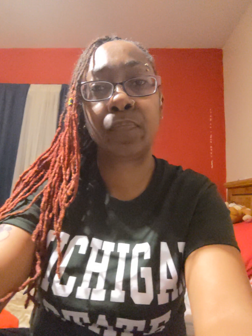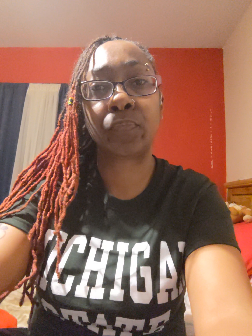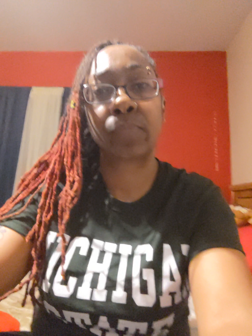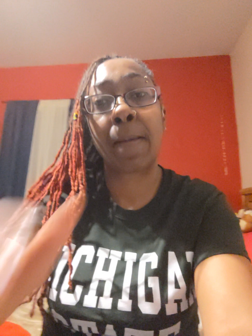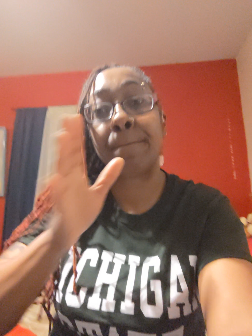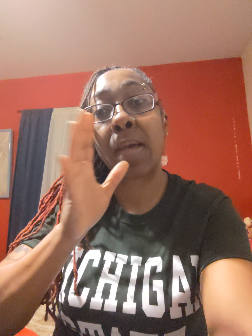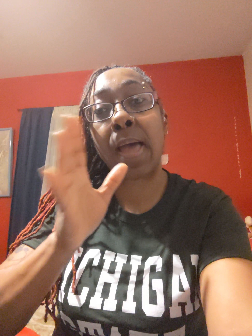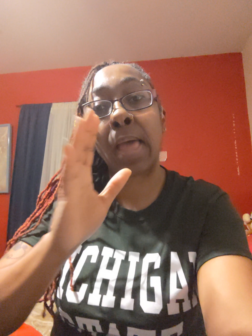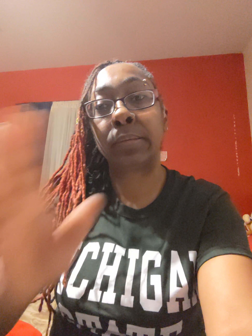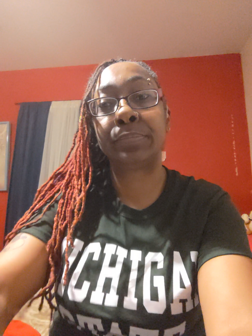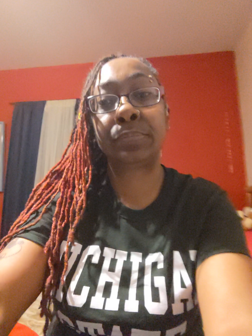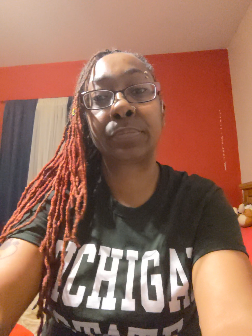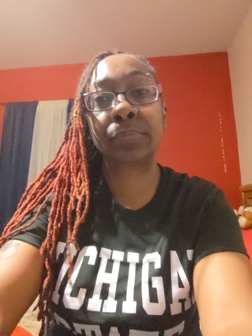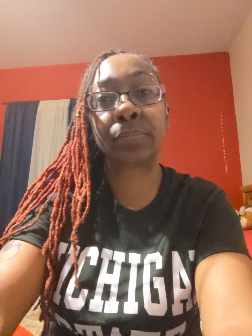mom